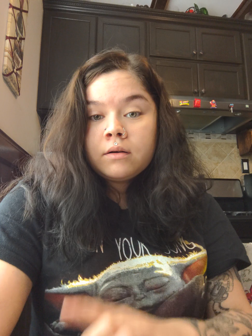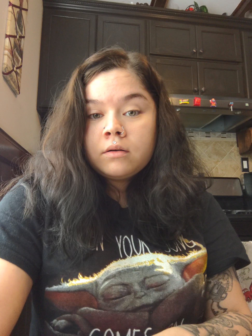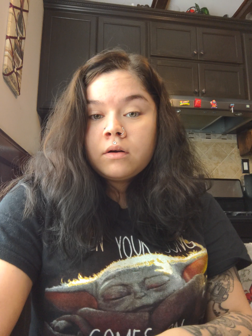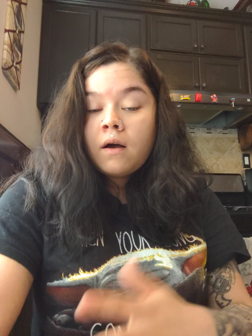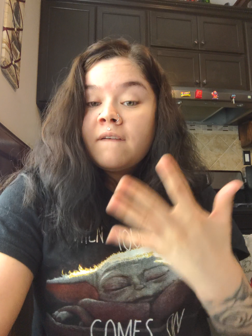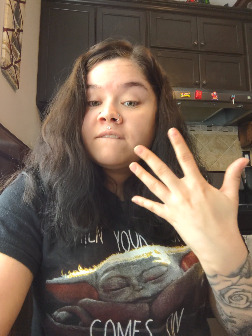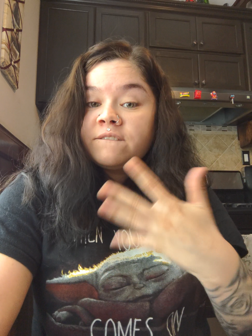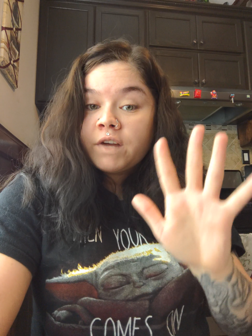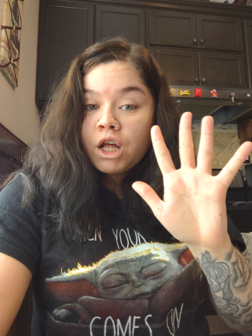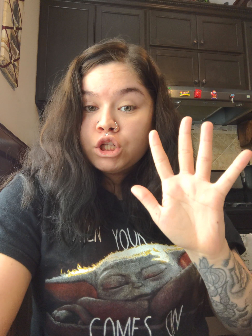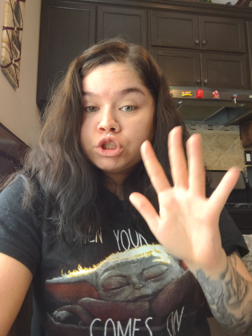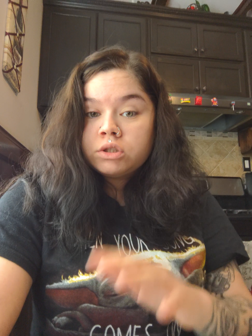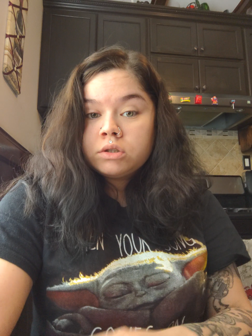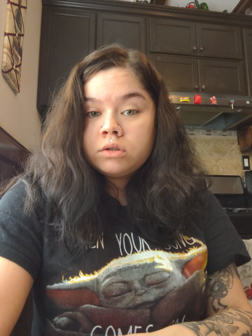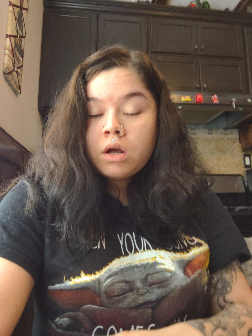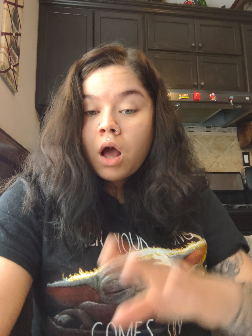finish